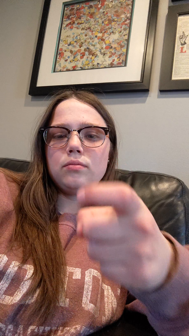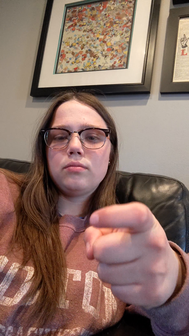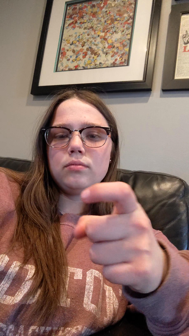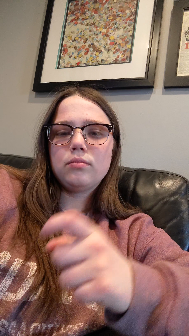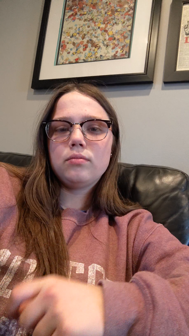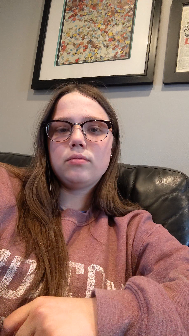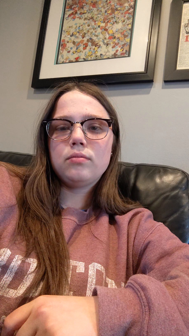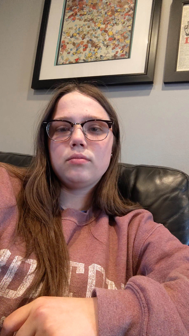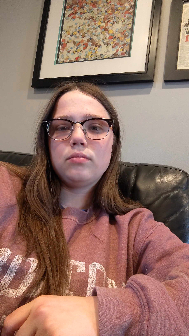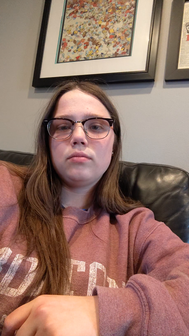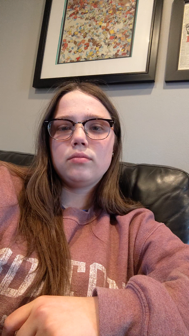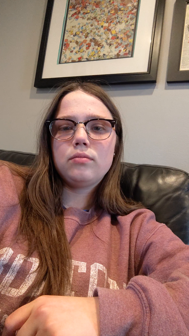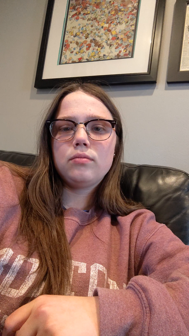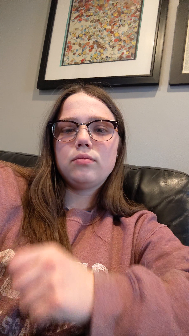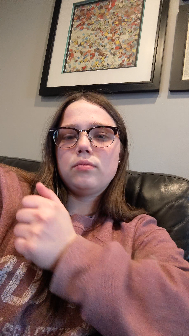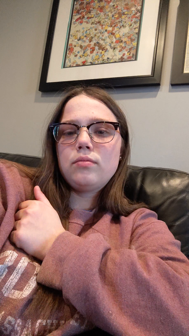love